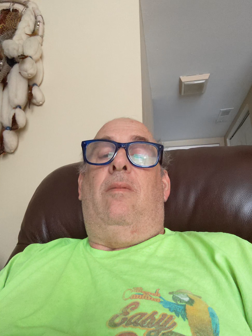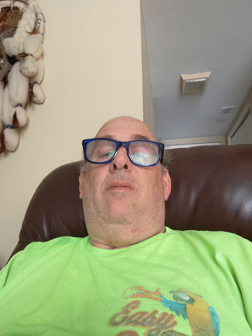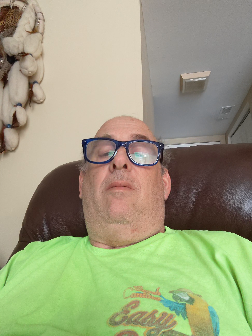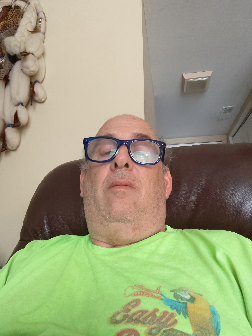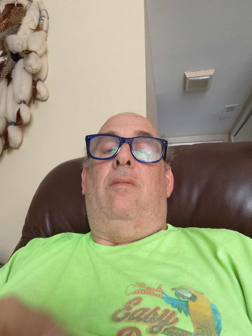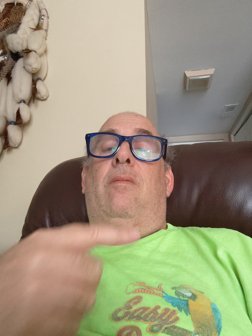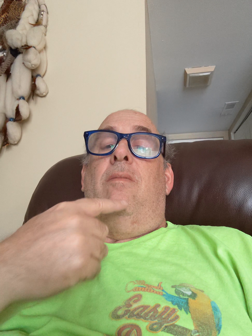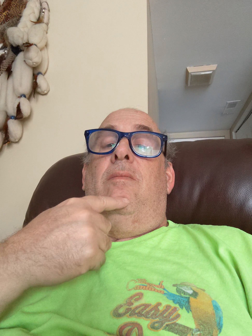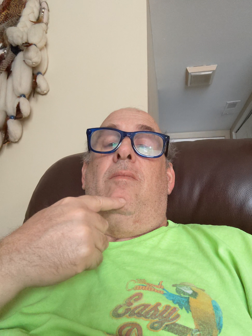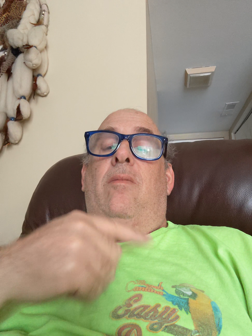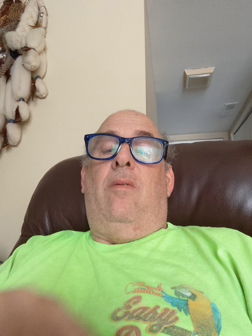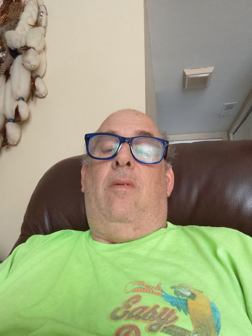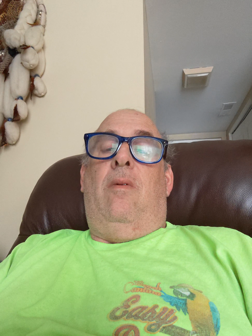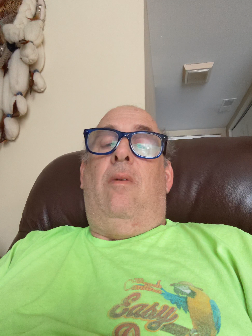chin